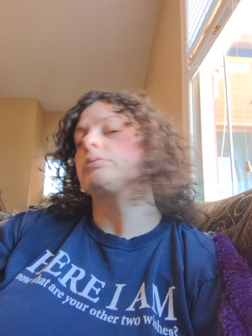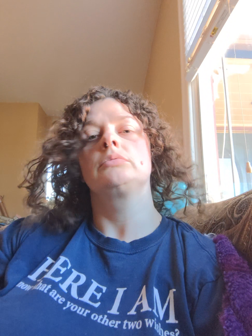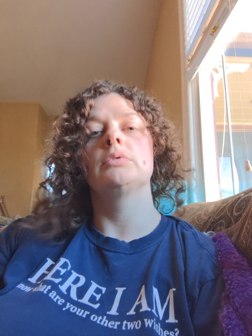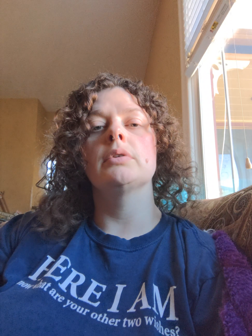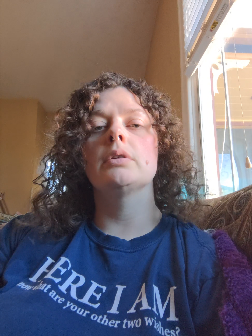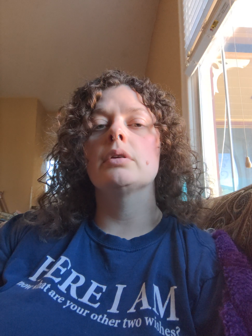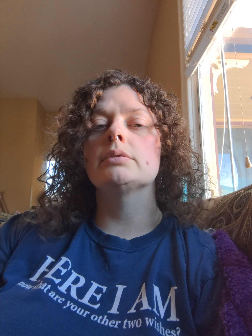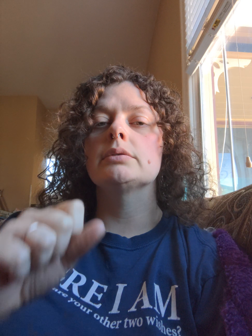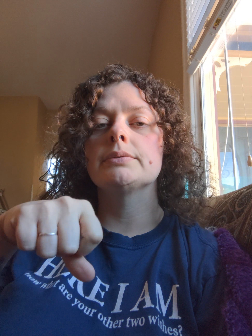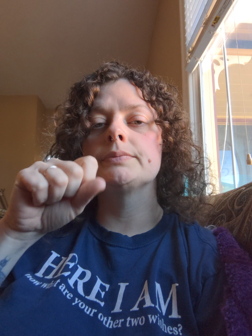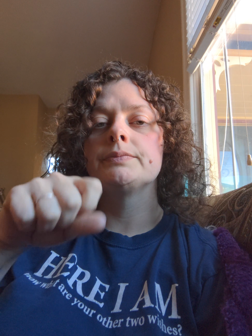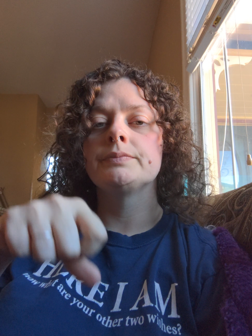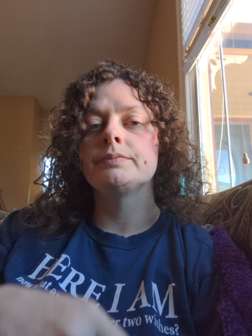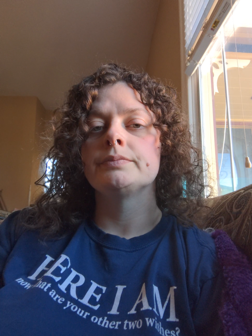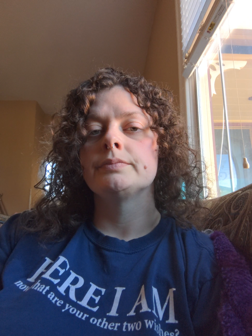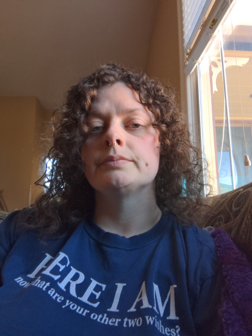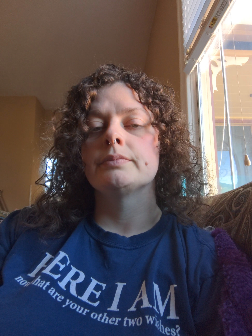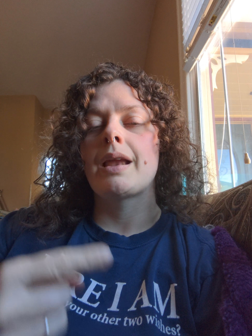yes